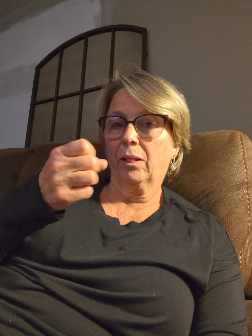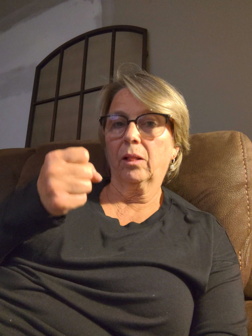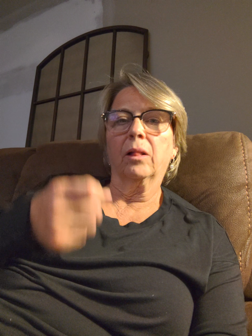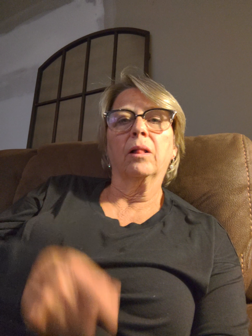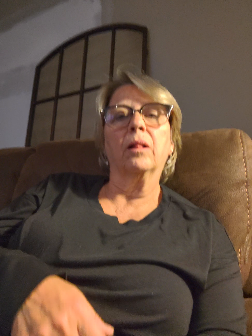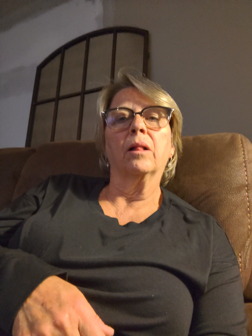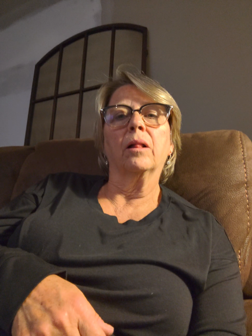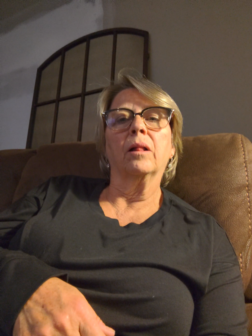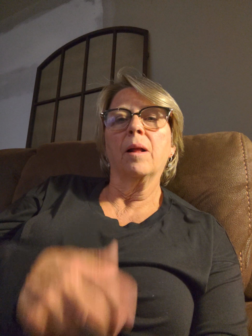milk